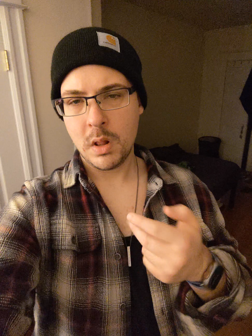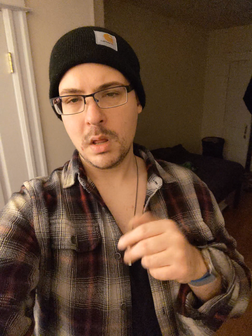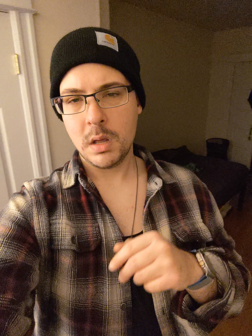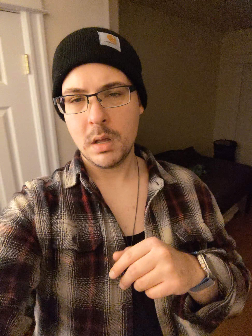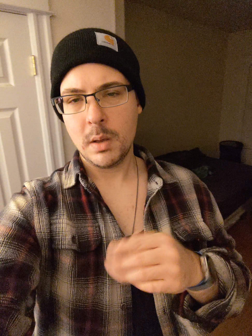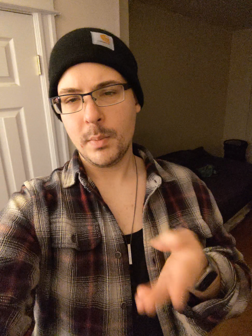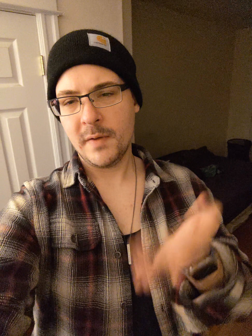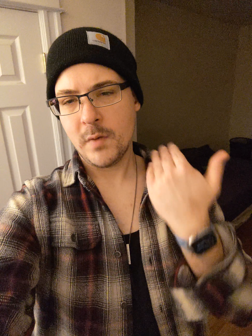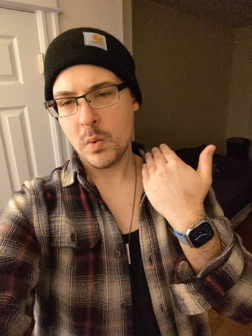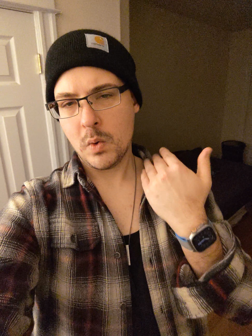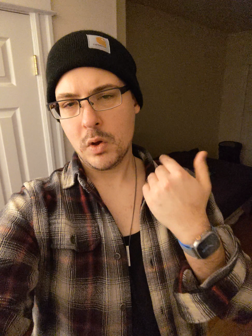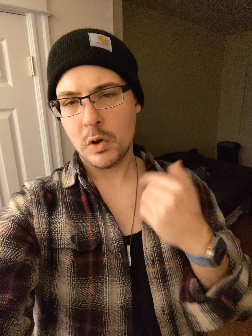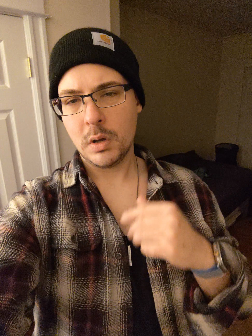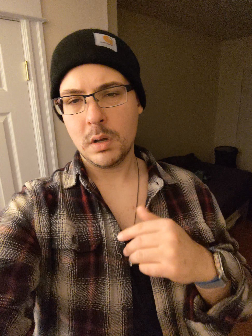before